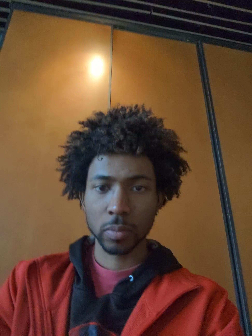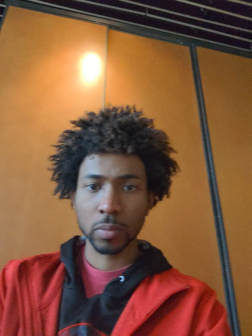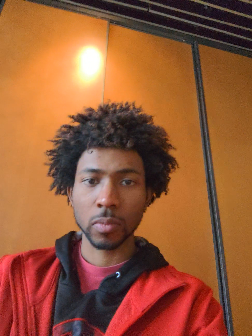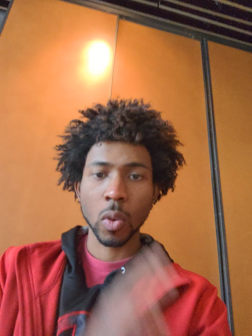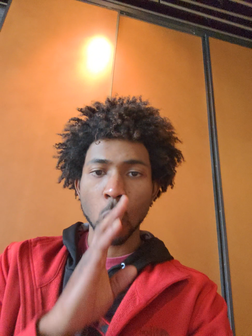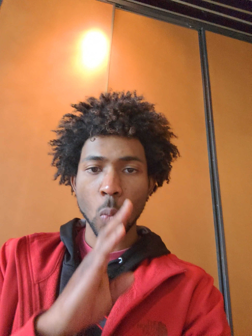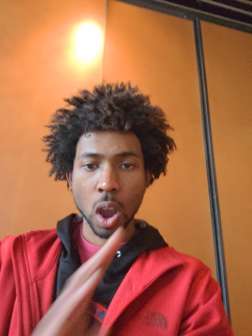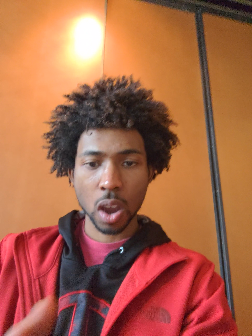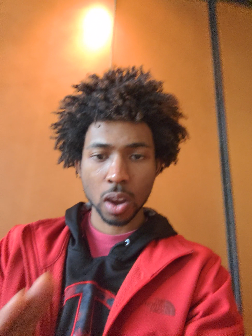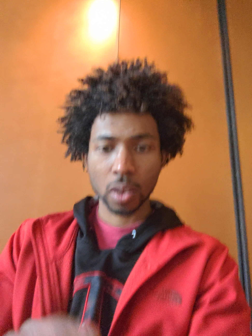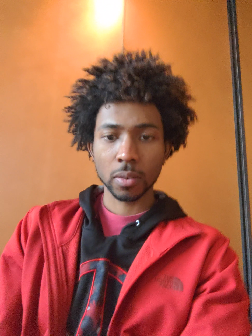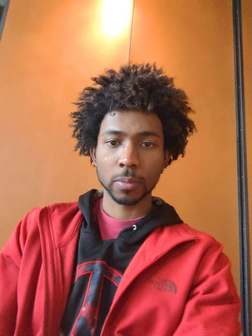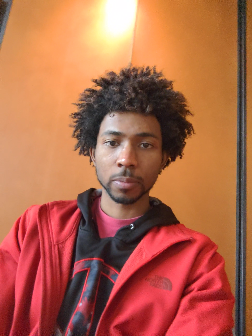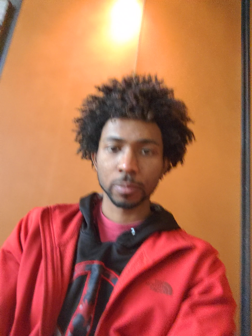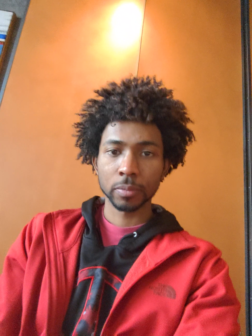quiet